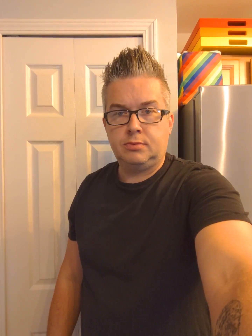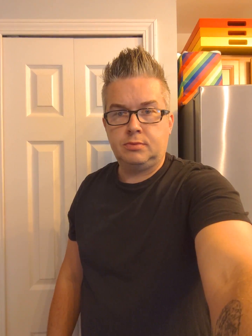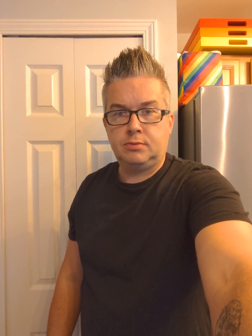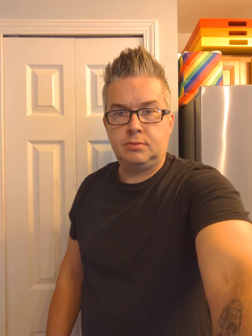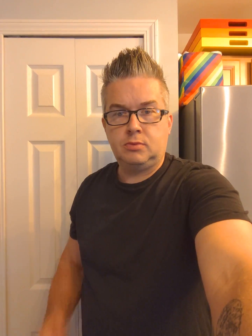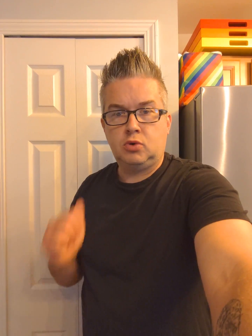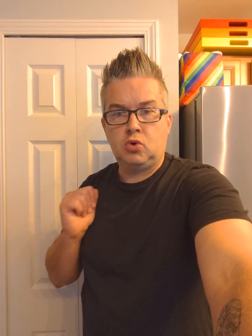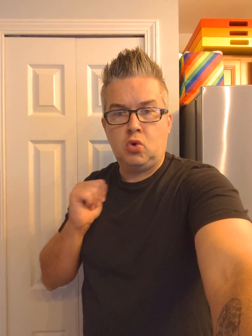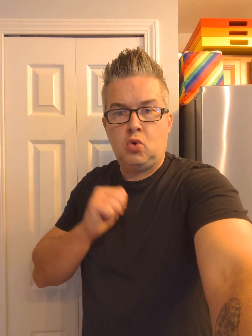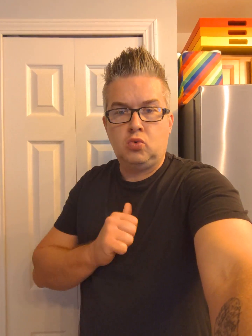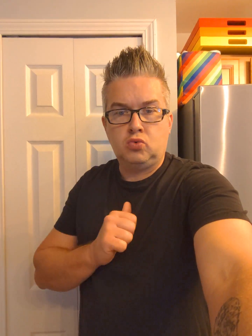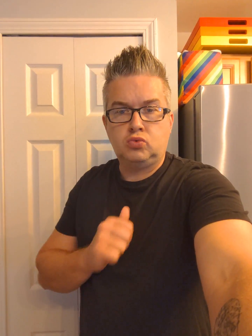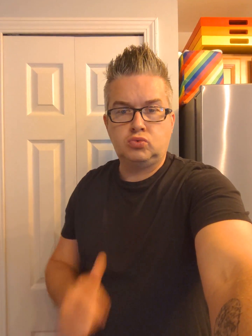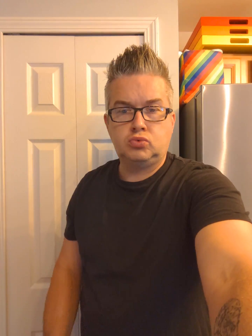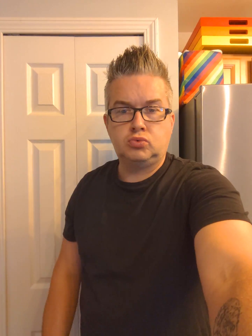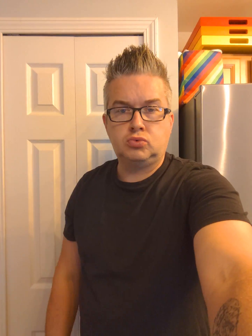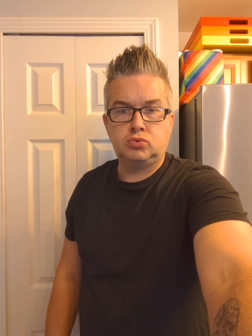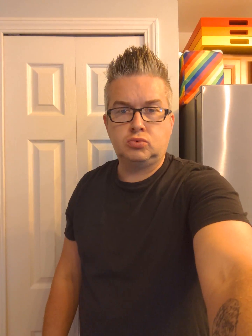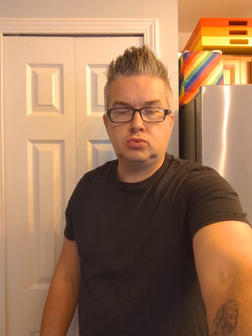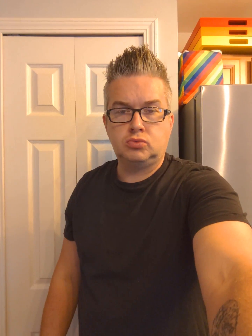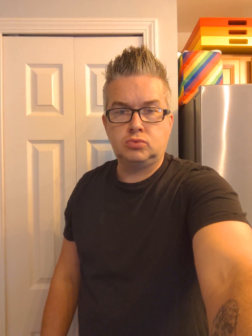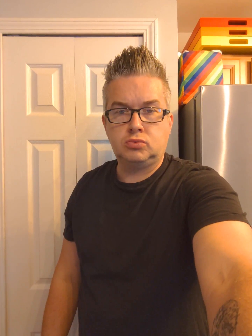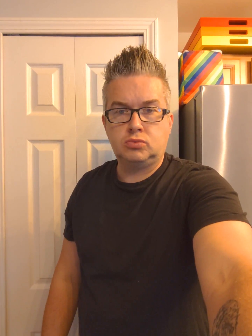coats